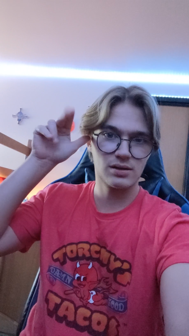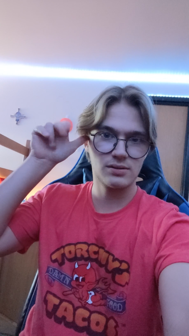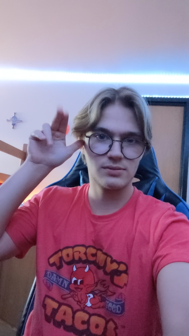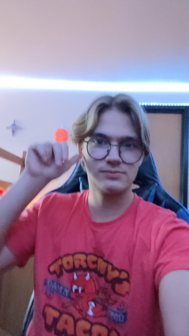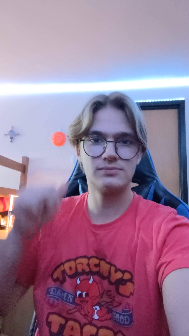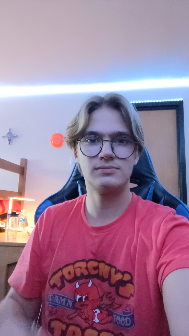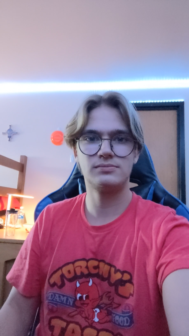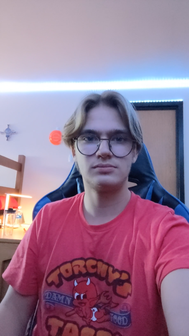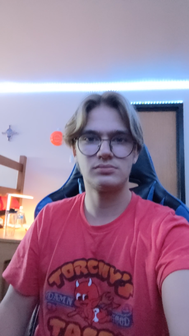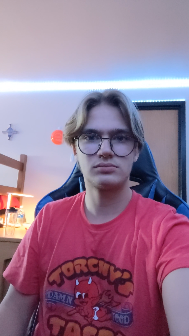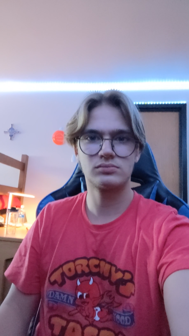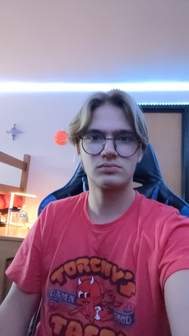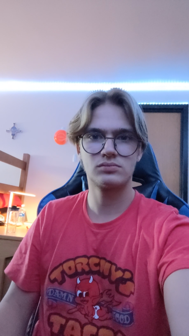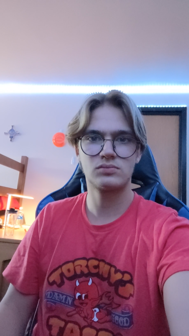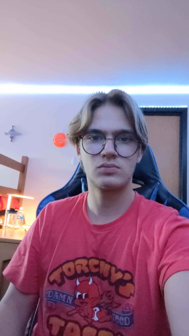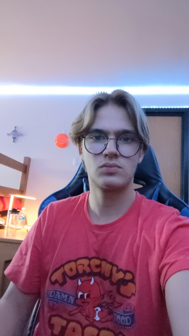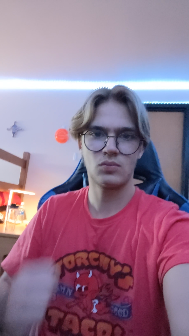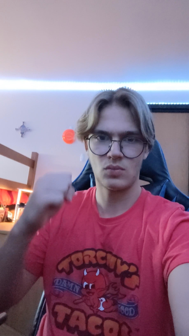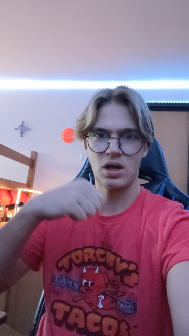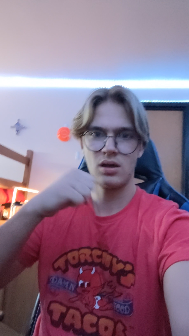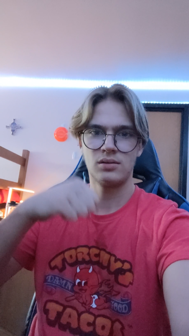rock